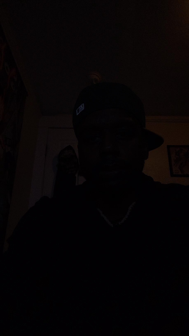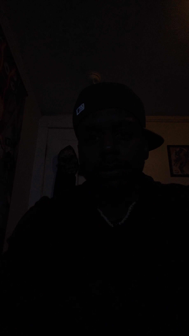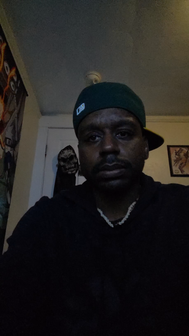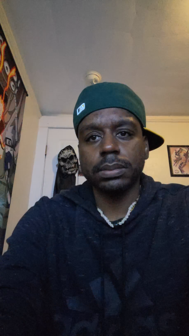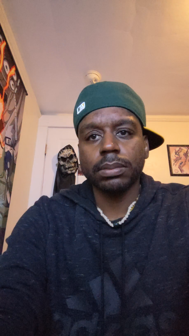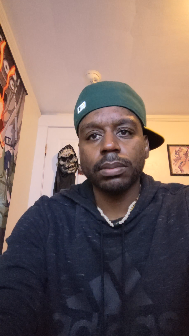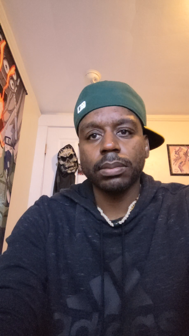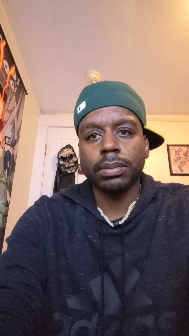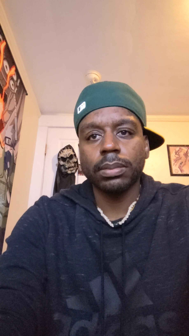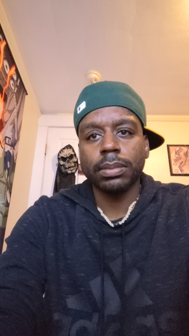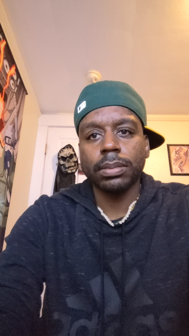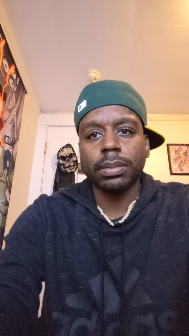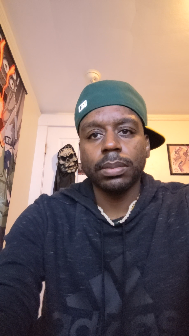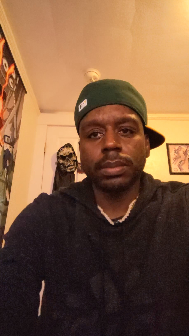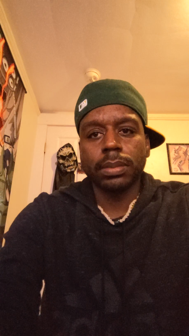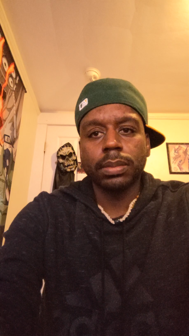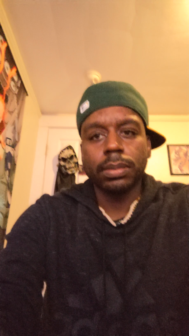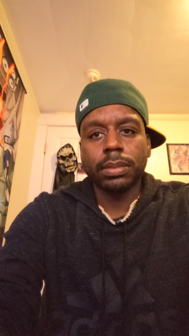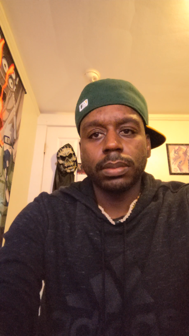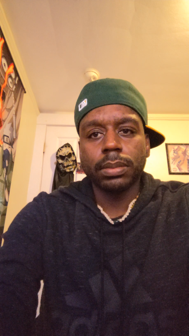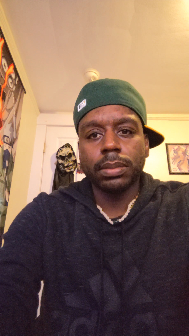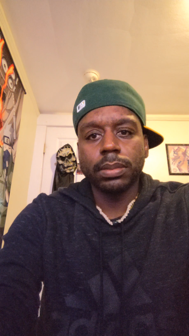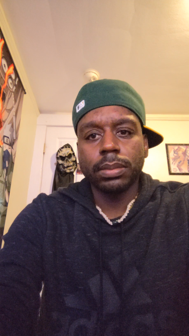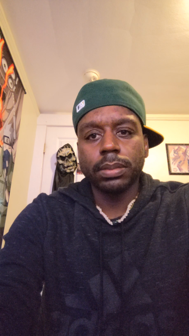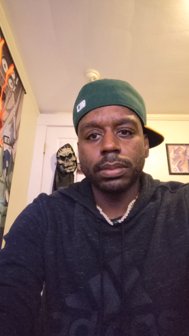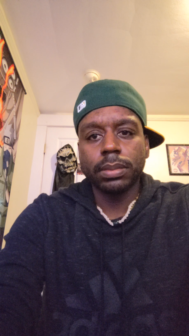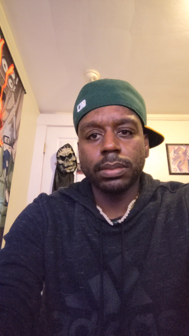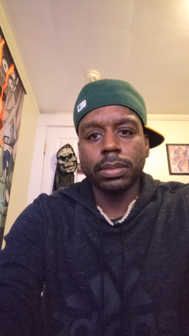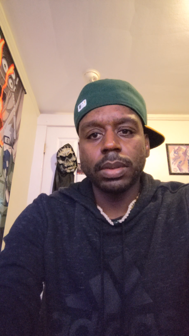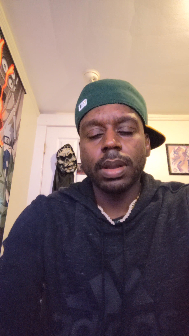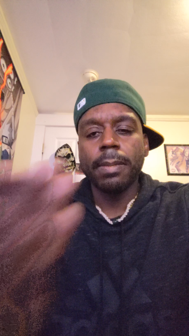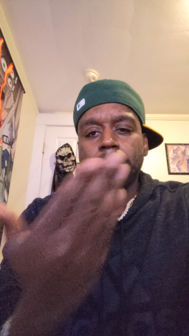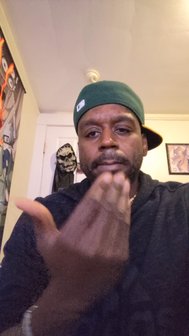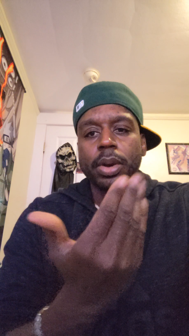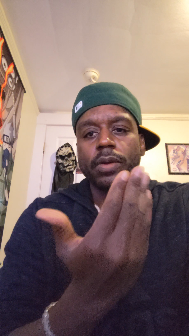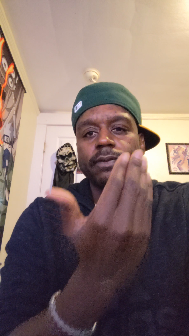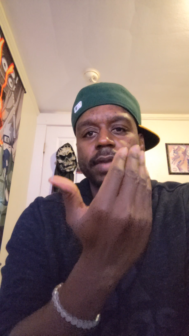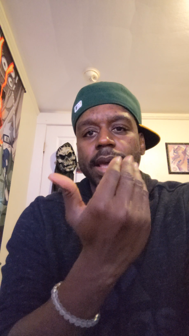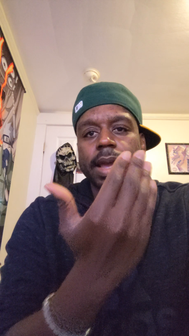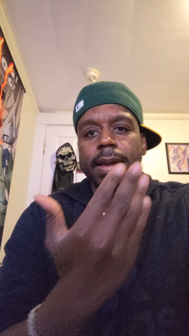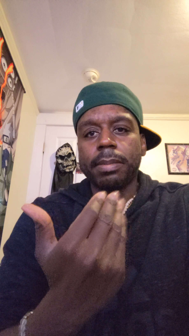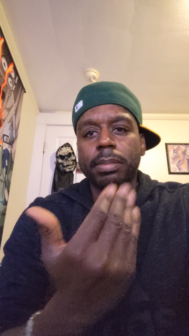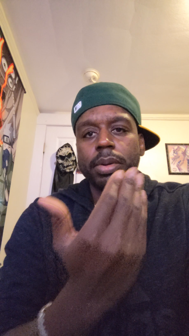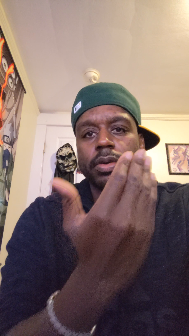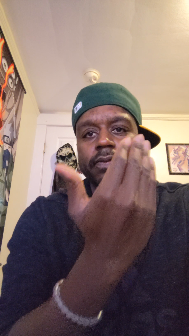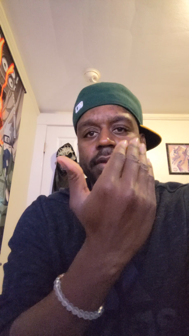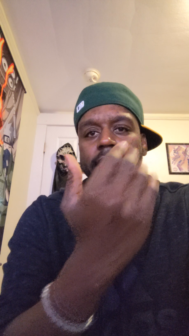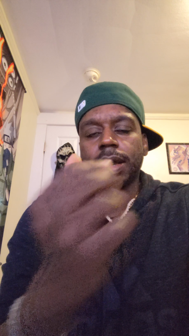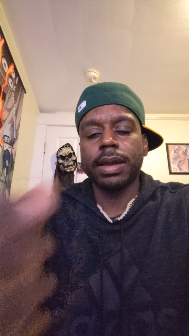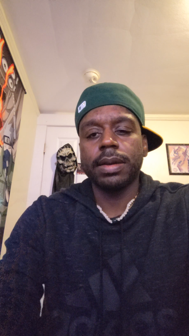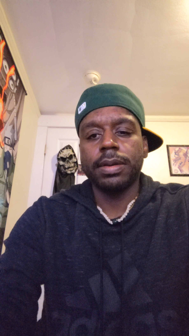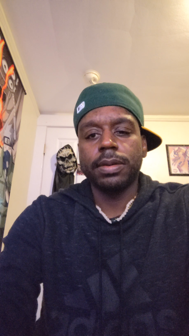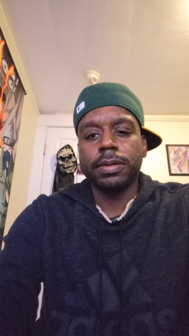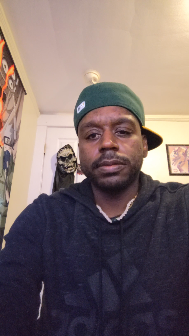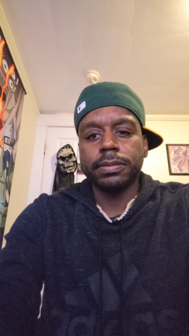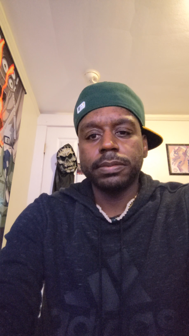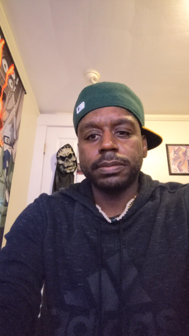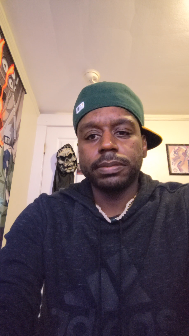butterfly